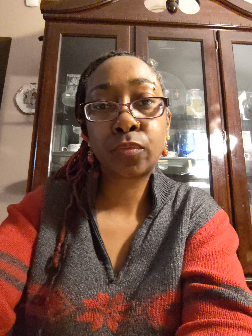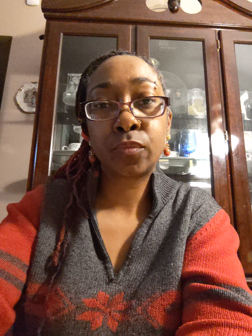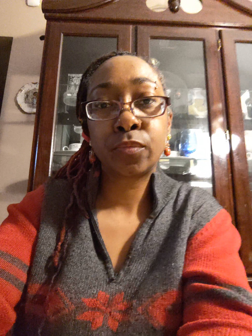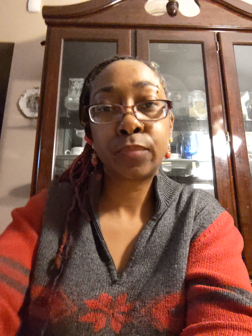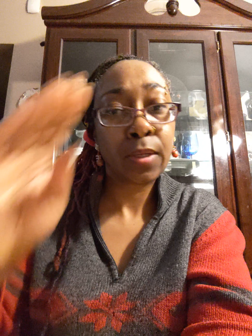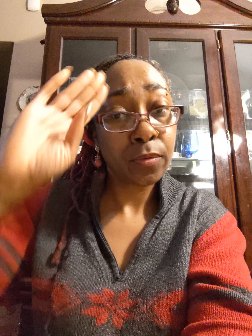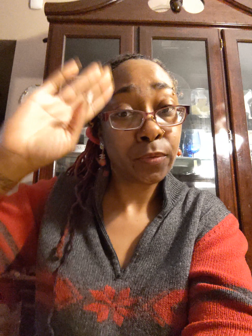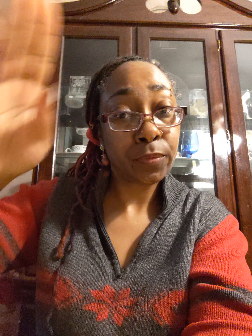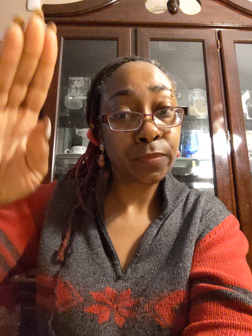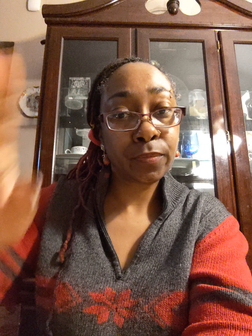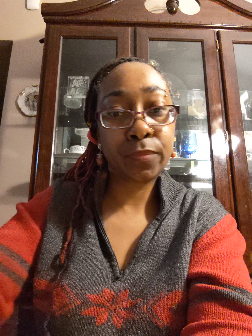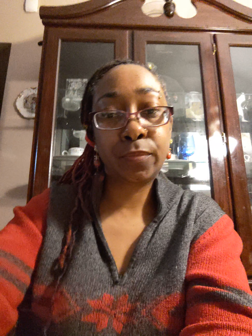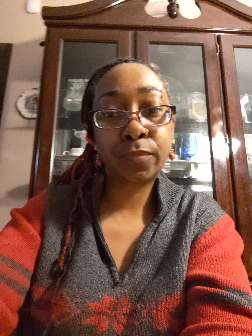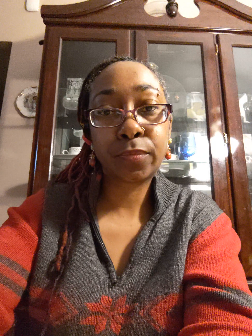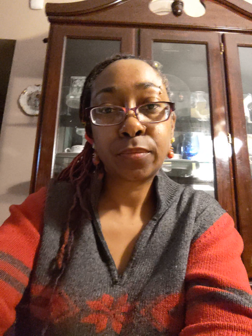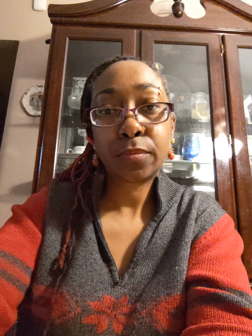hello